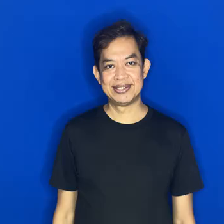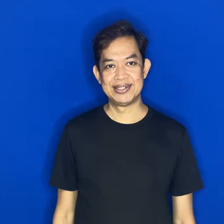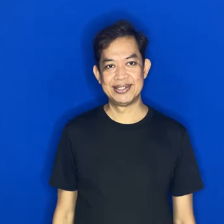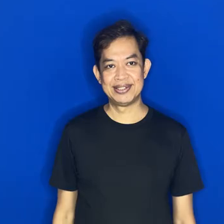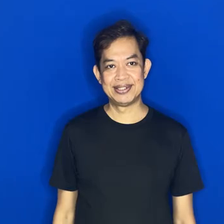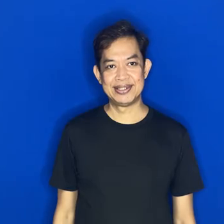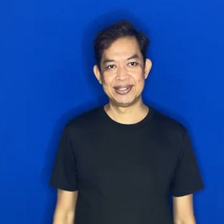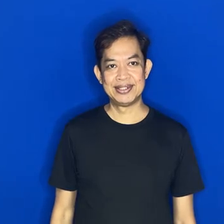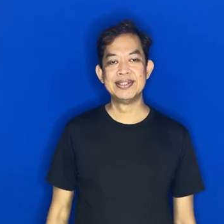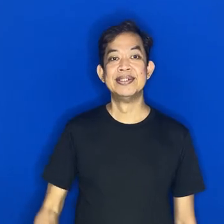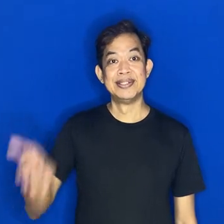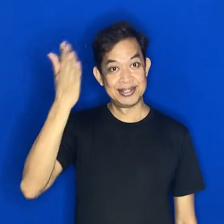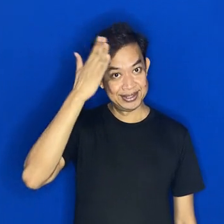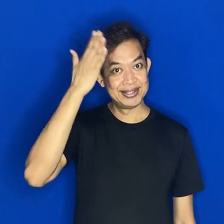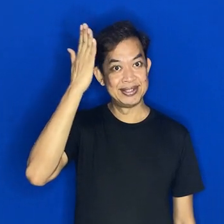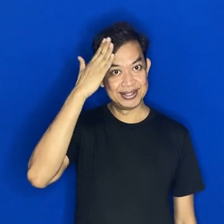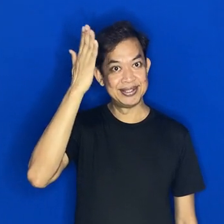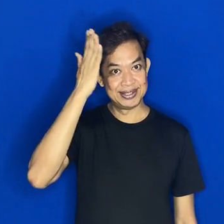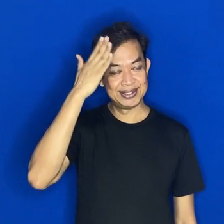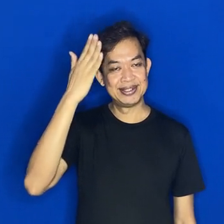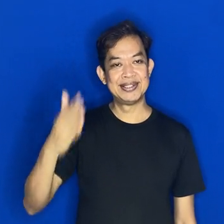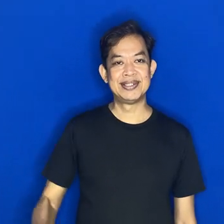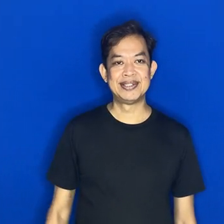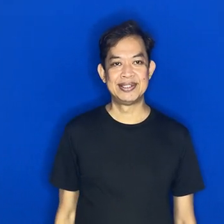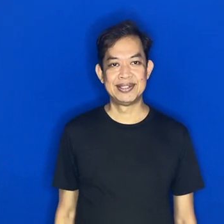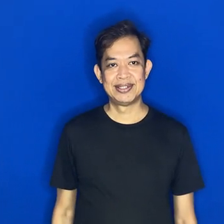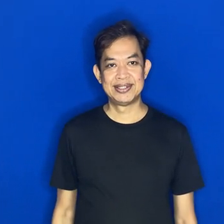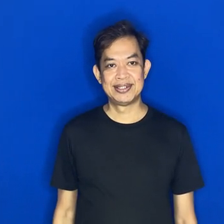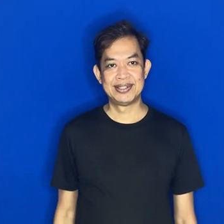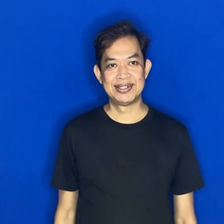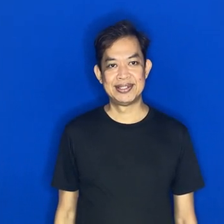know